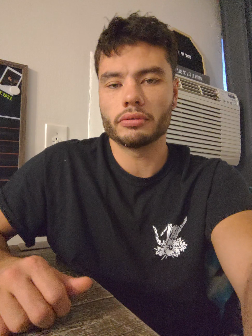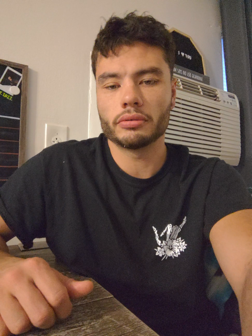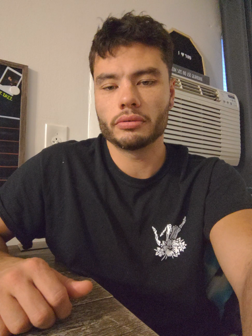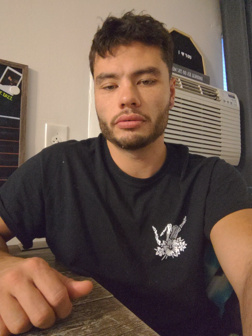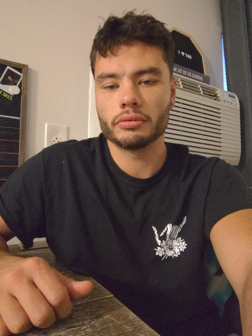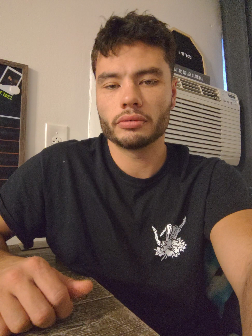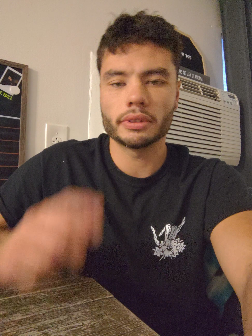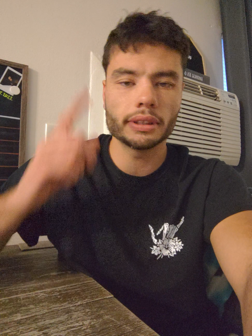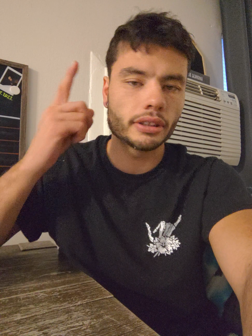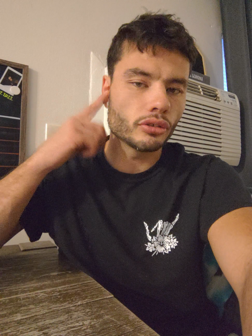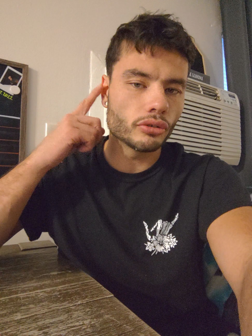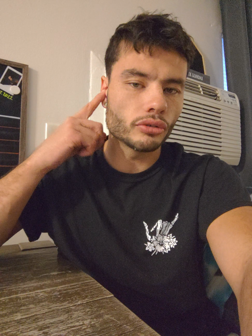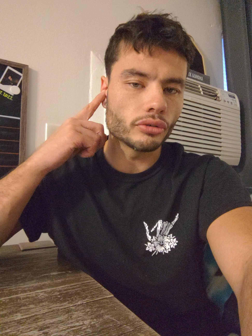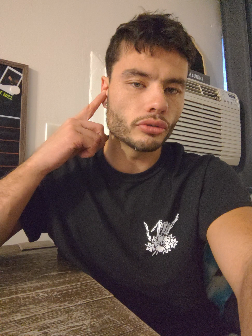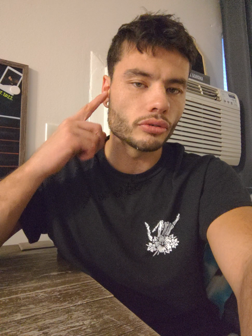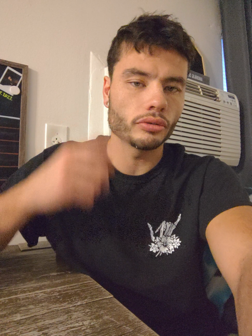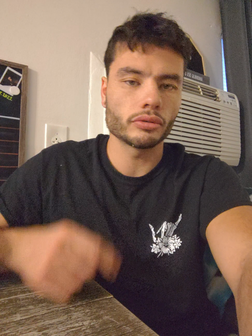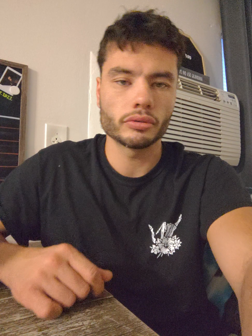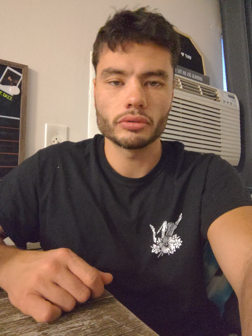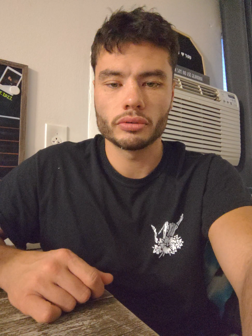ear